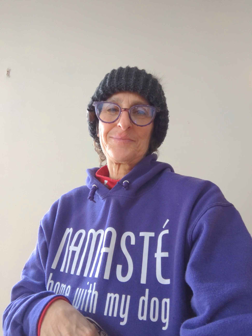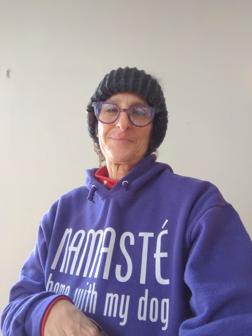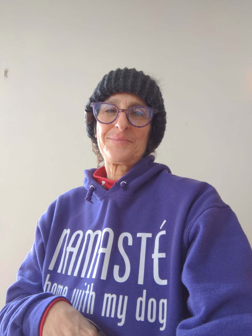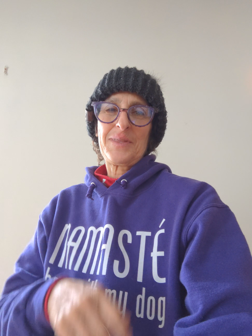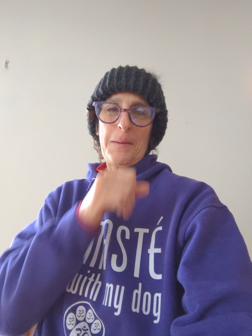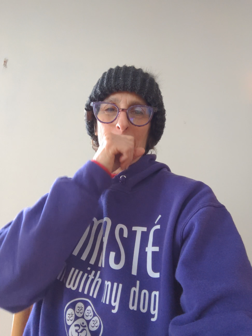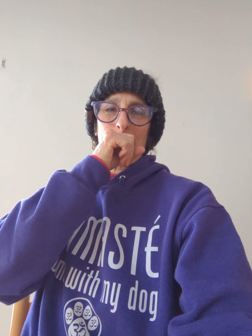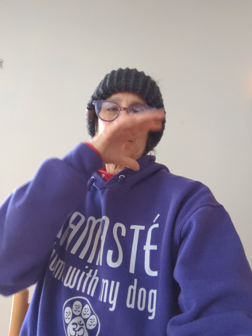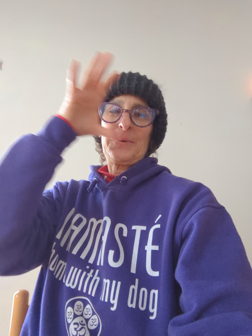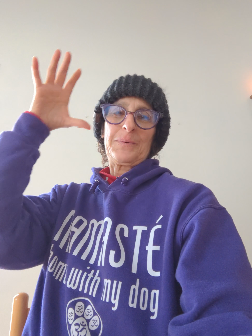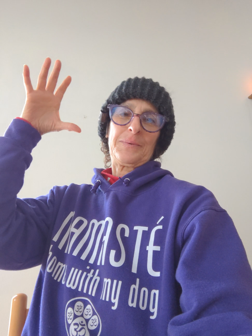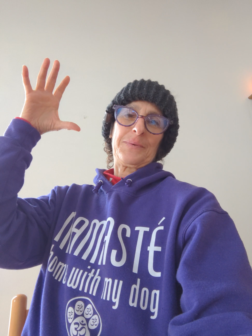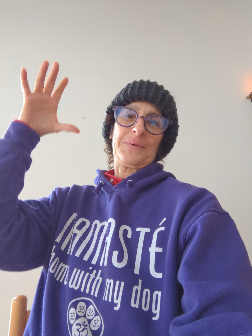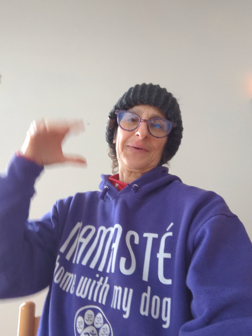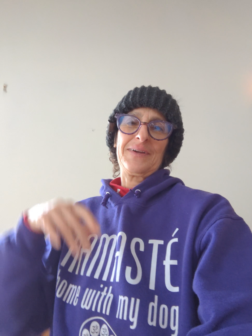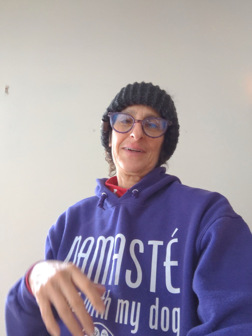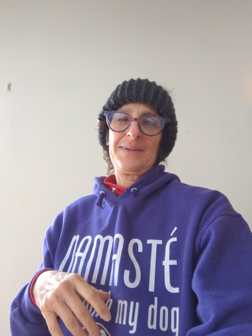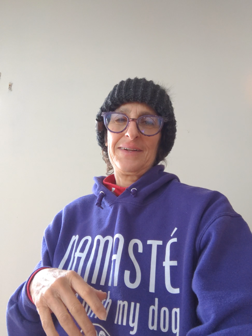balloon